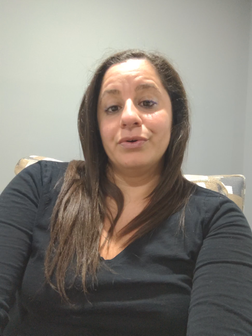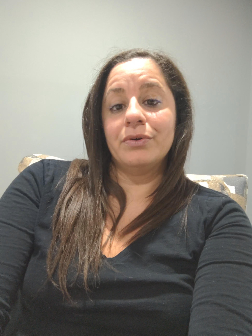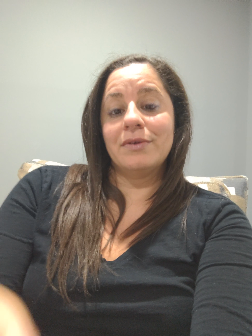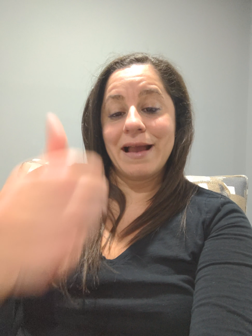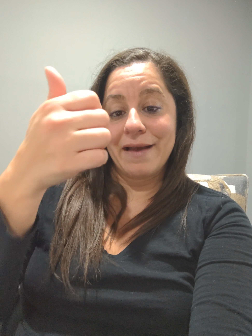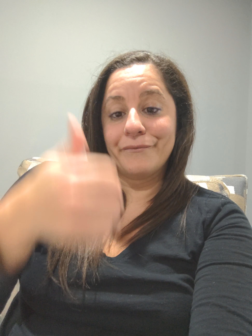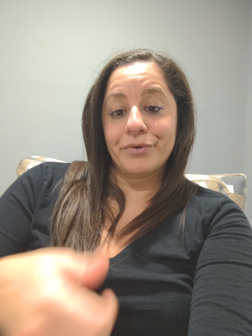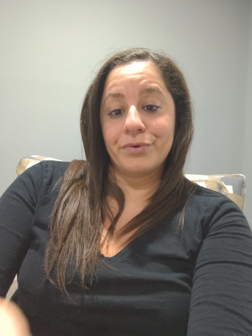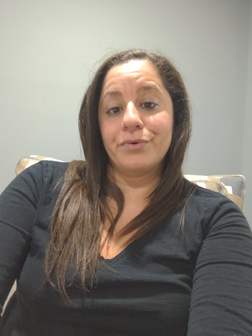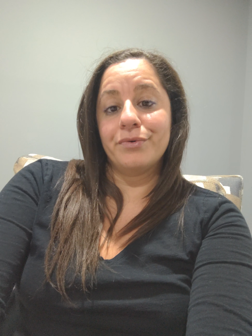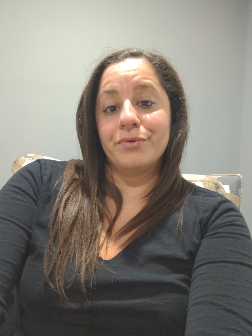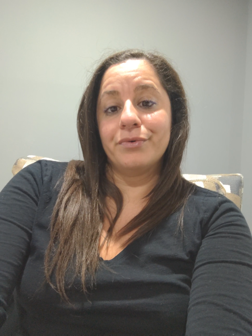every